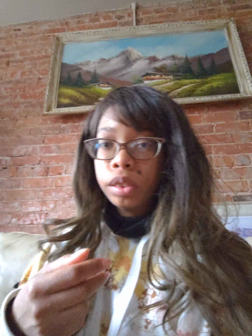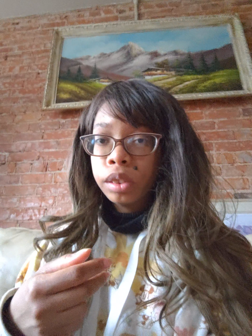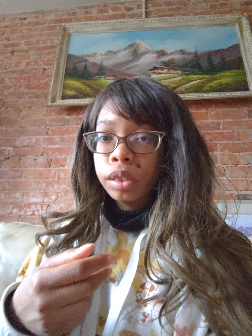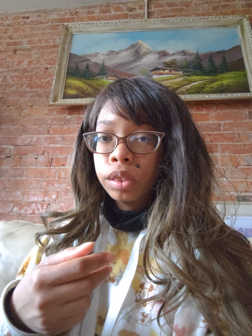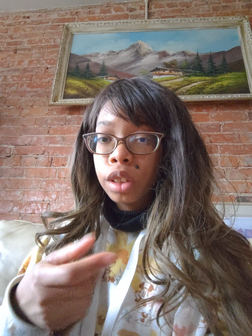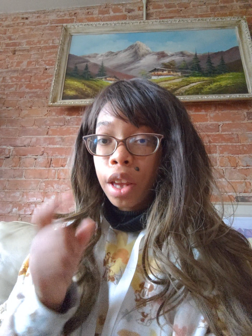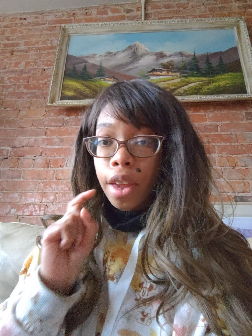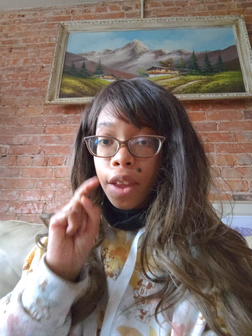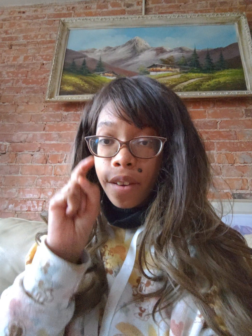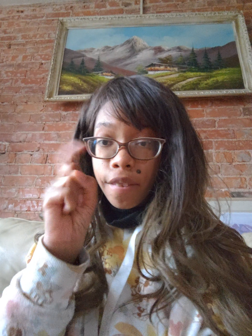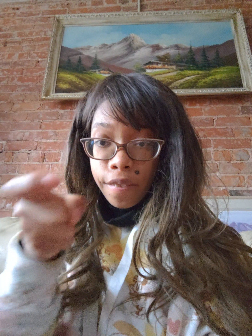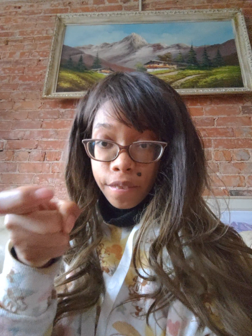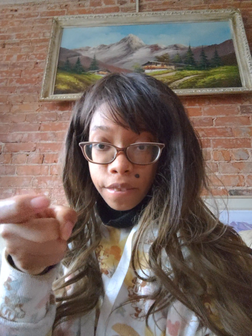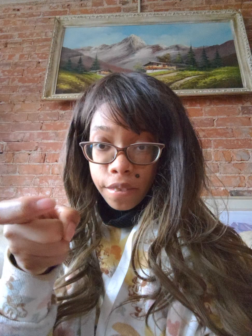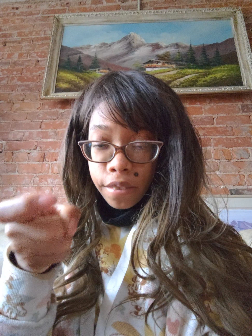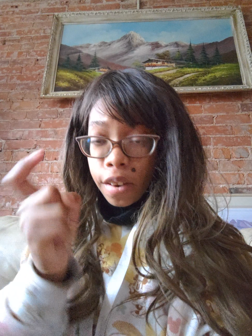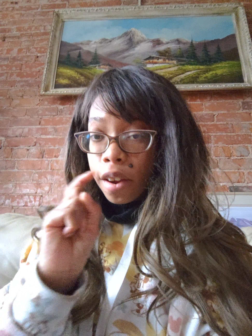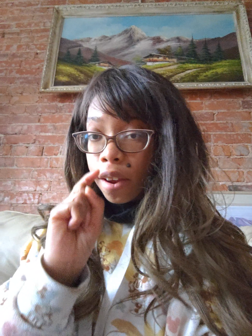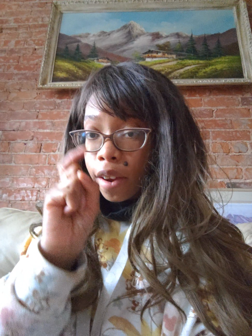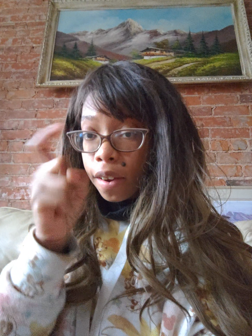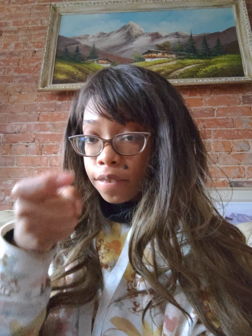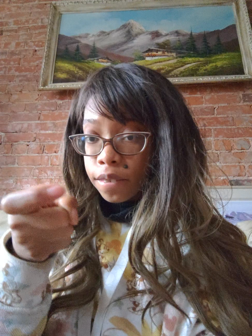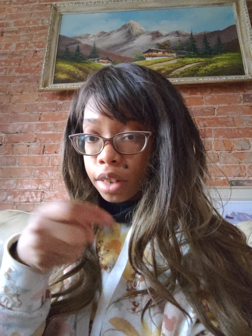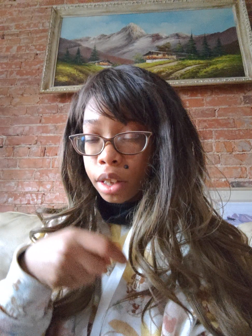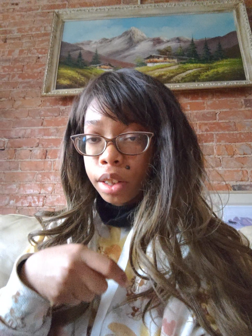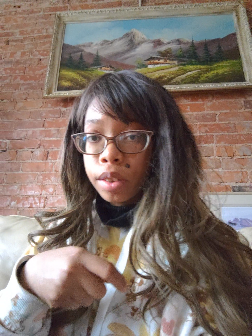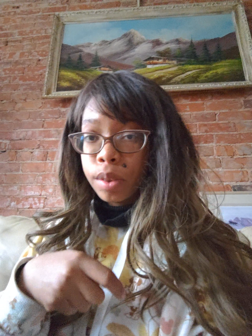gift